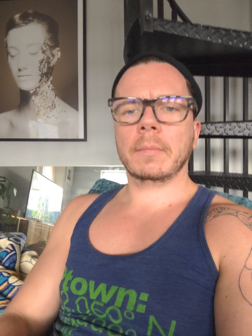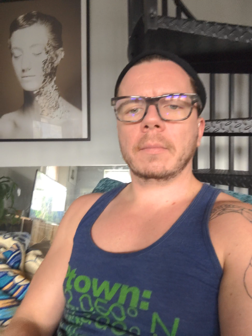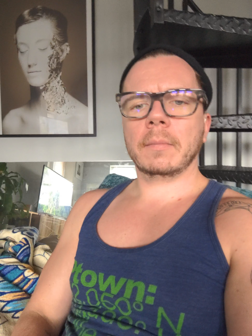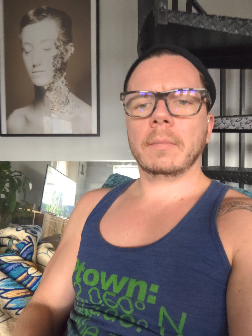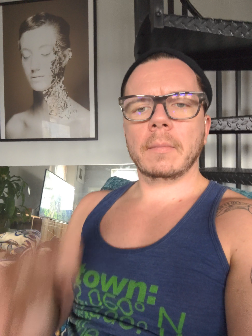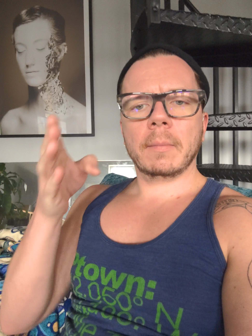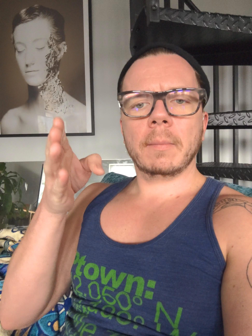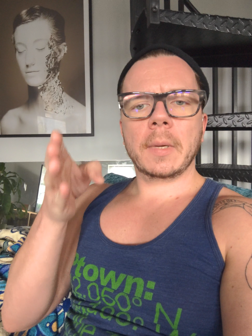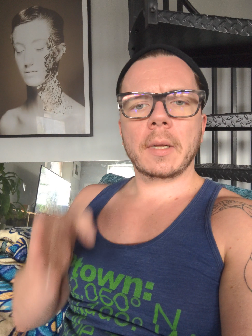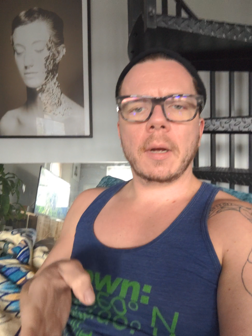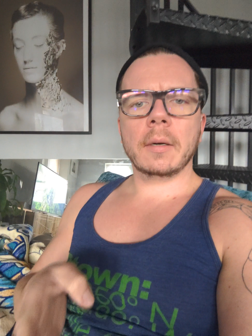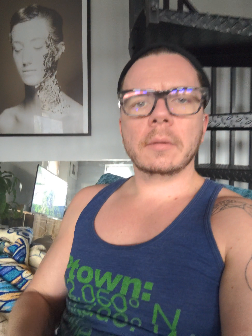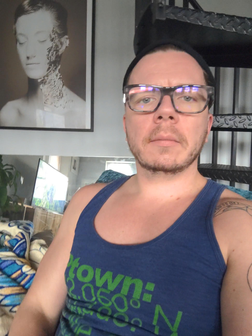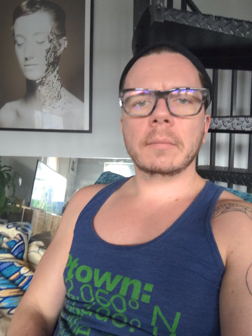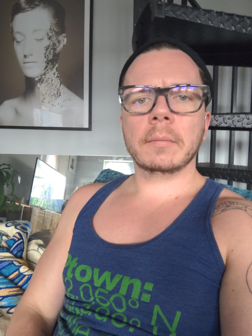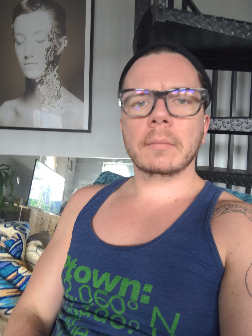beside